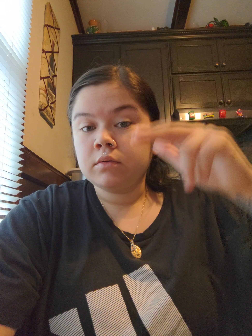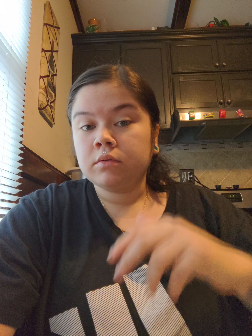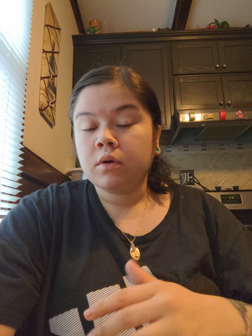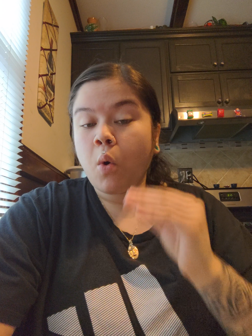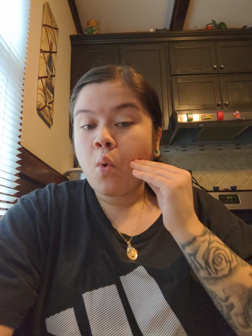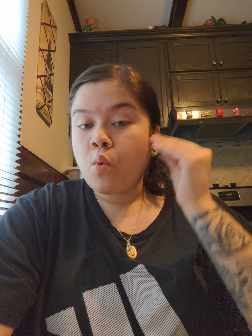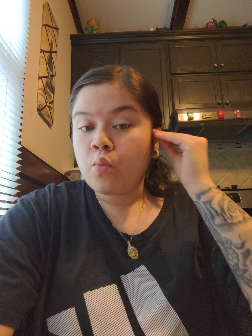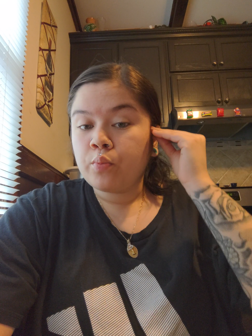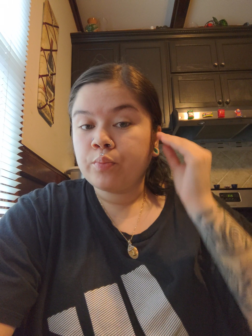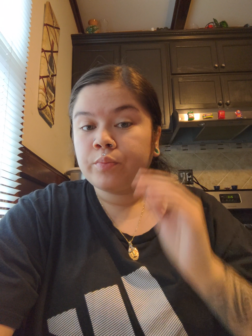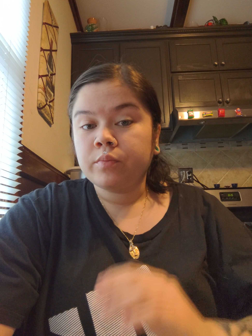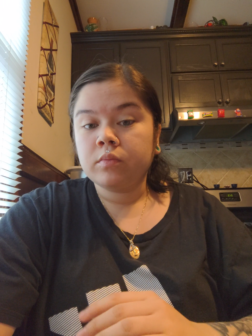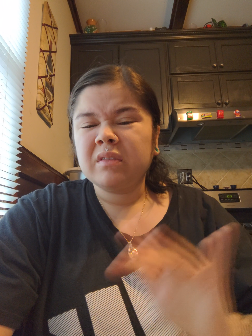home